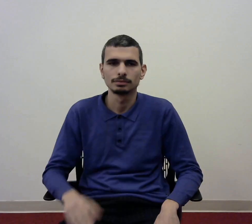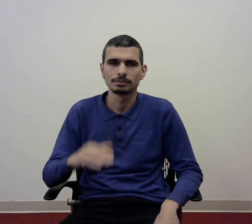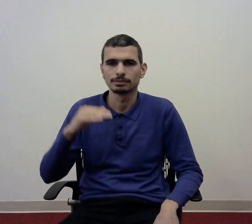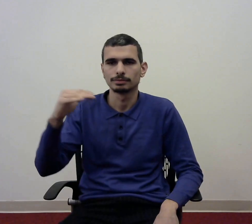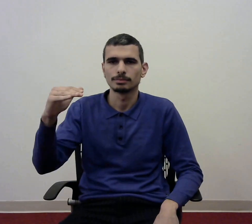siz